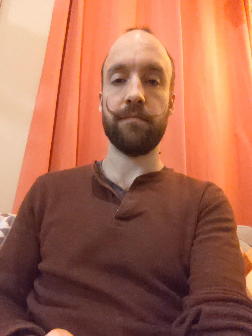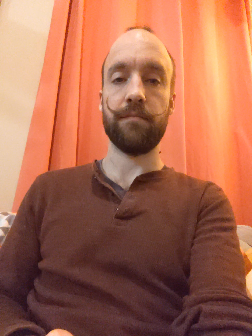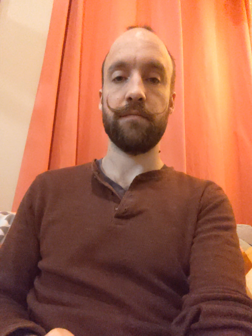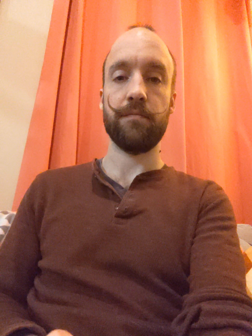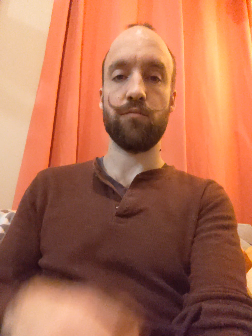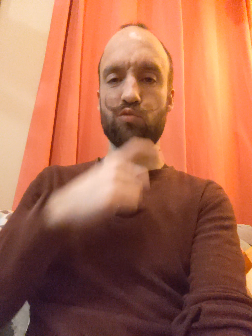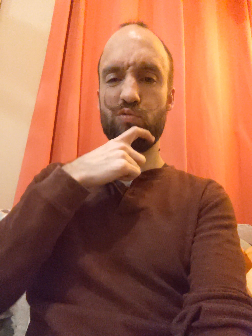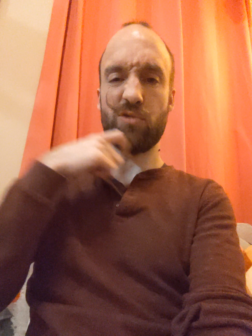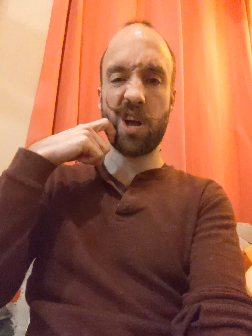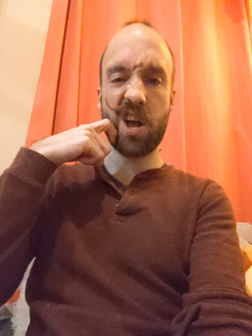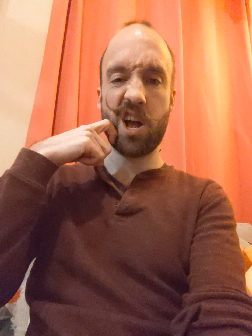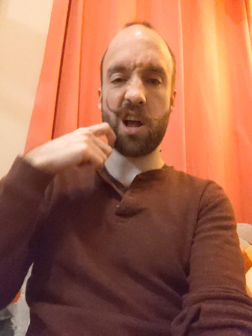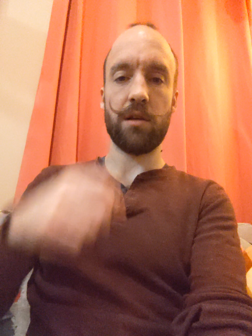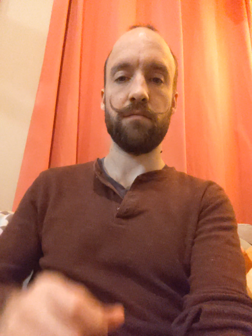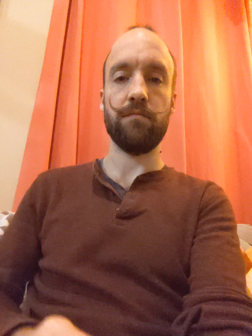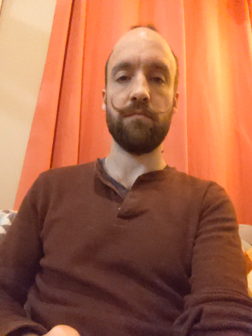dry